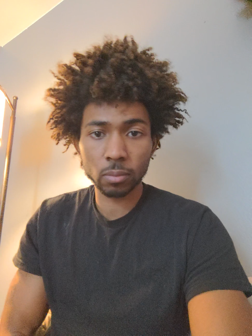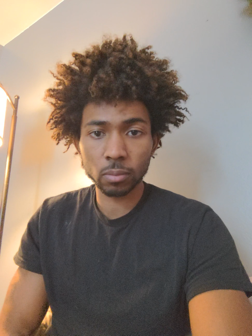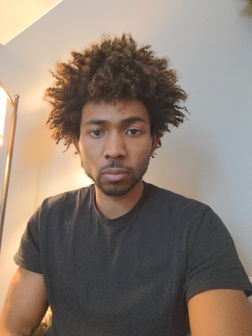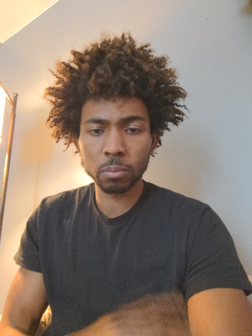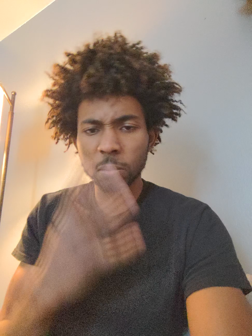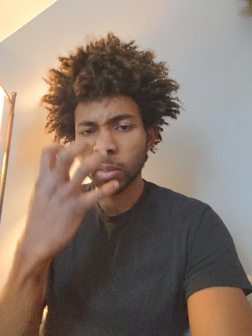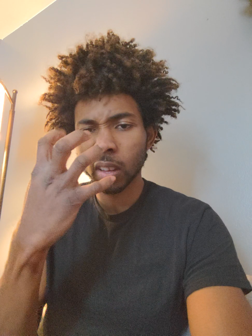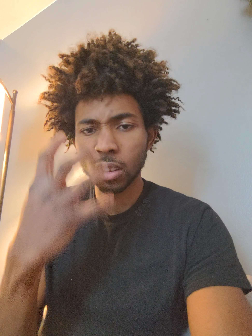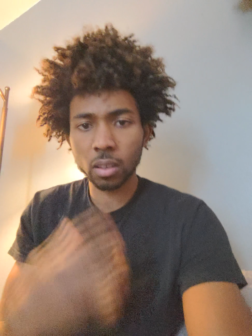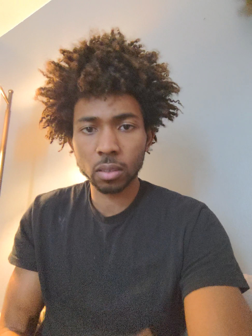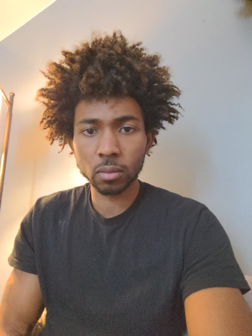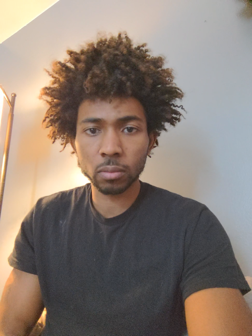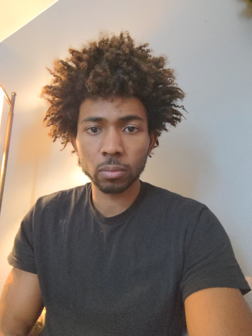mad